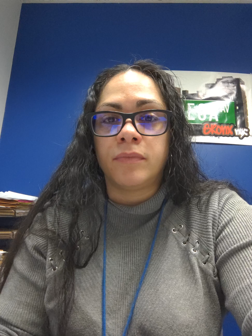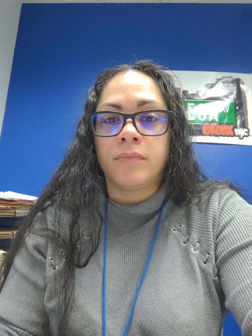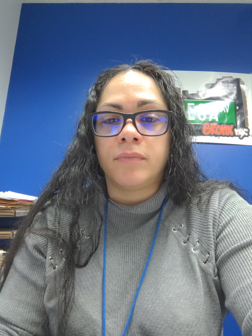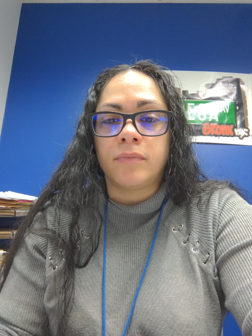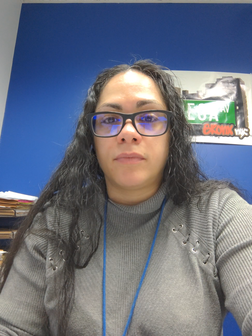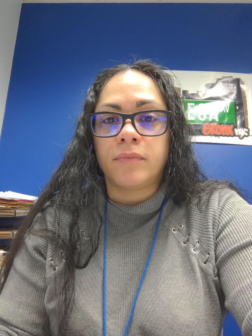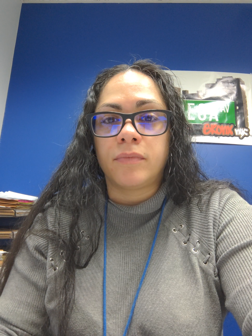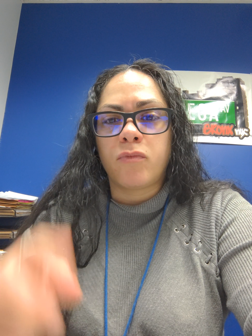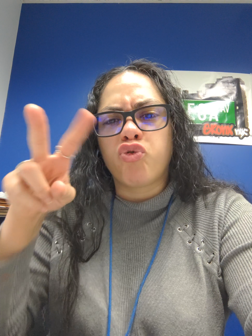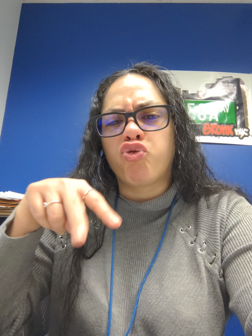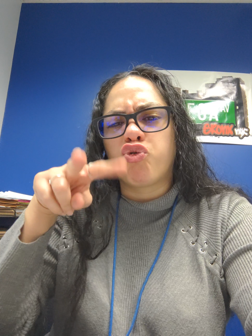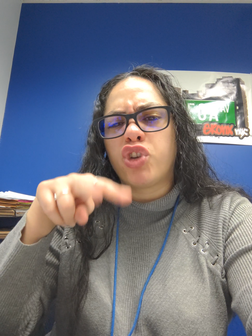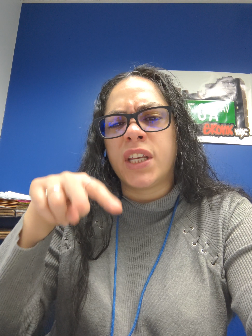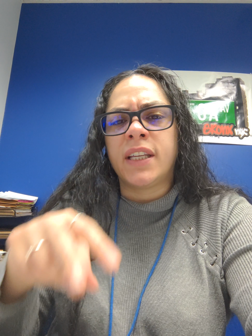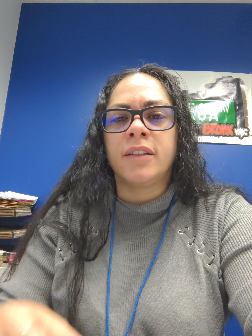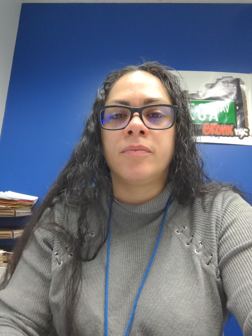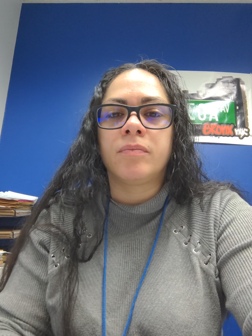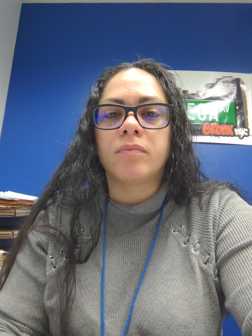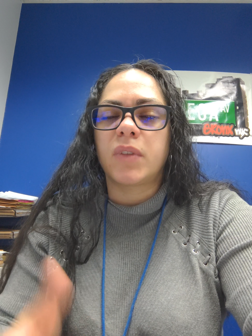read